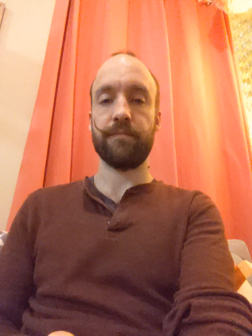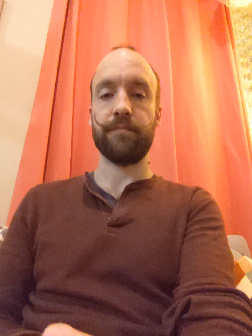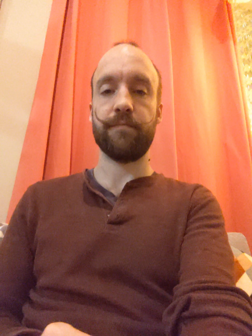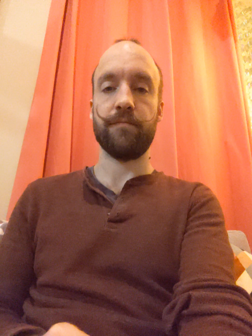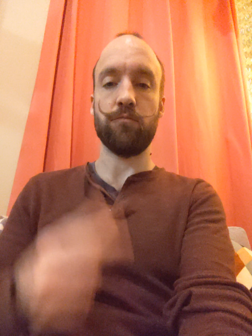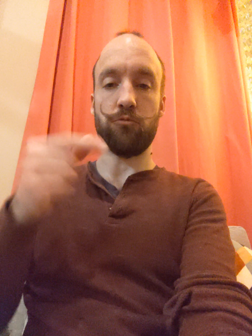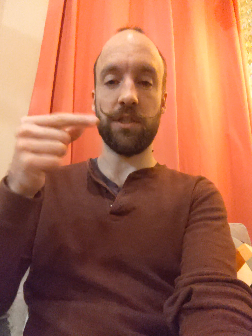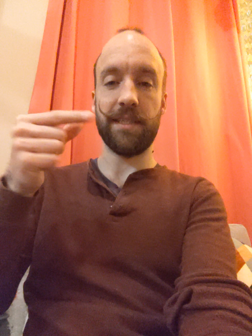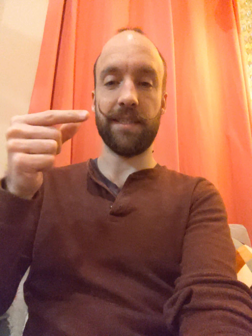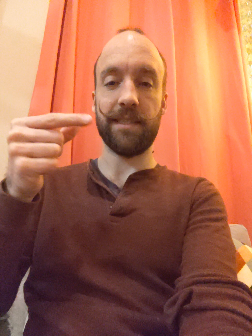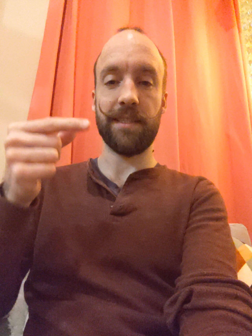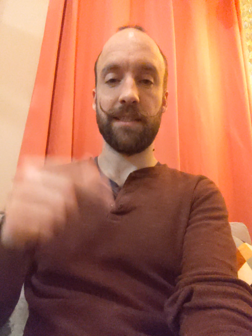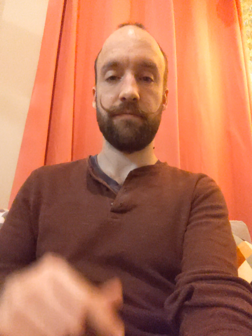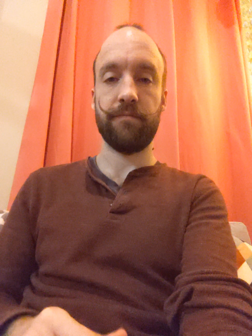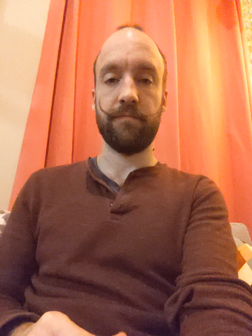green